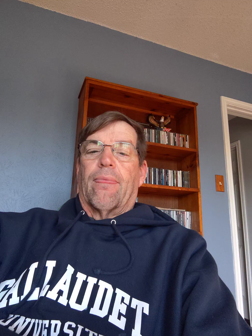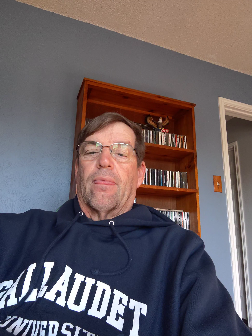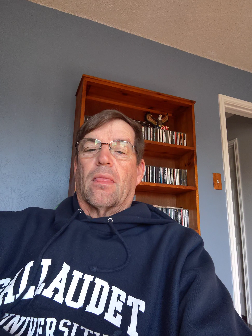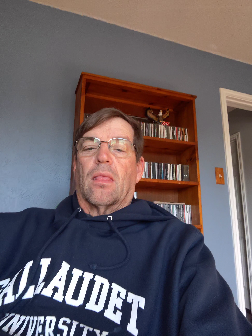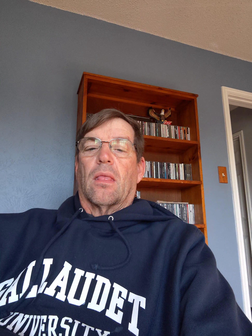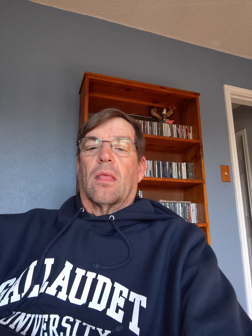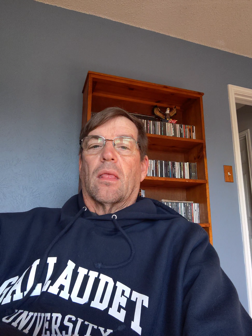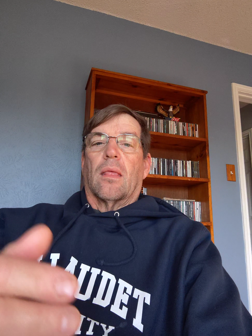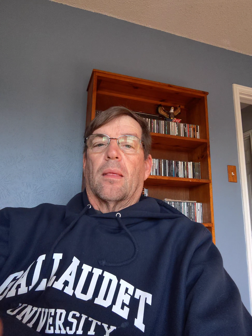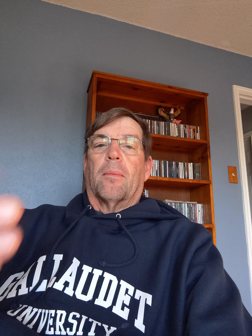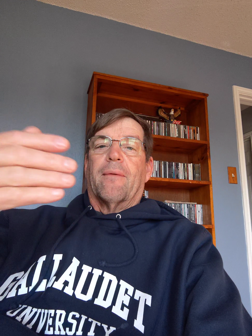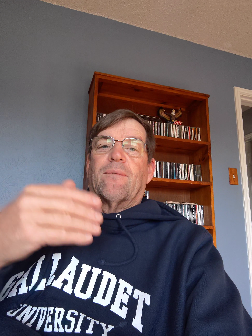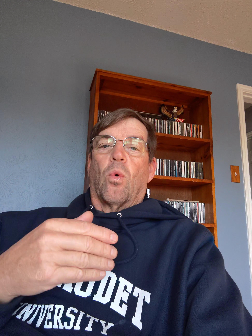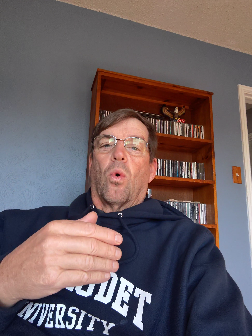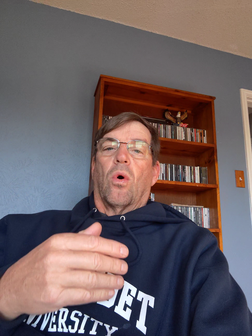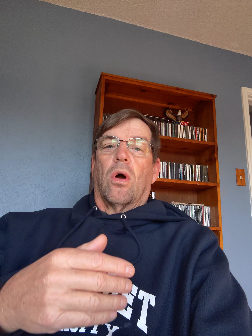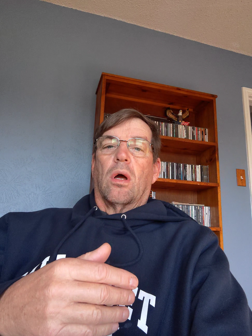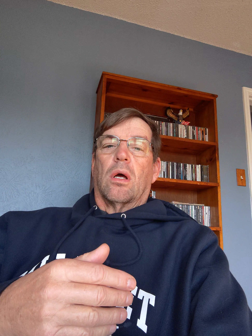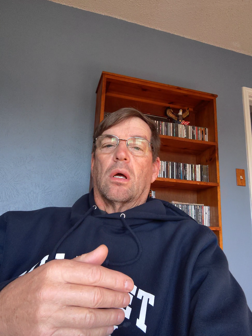before